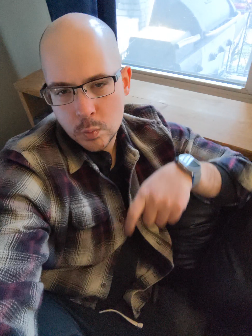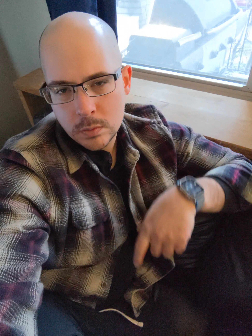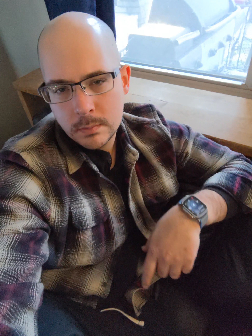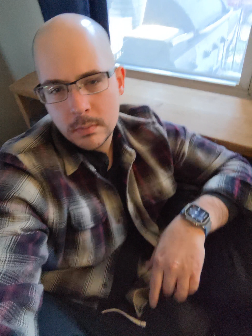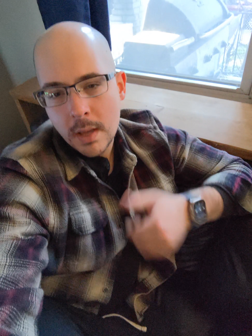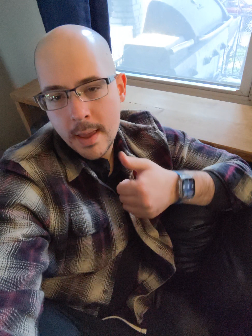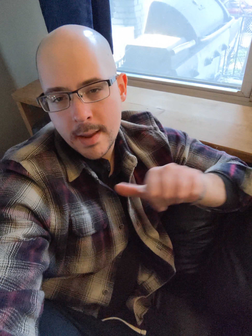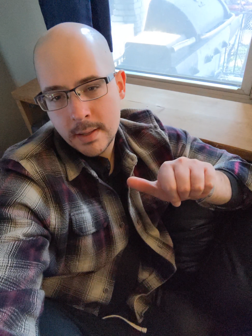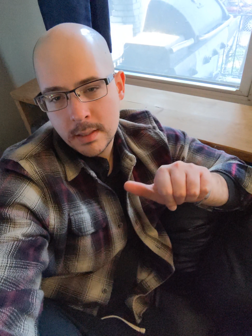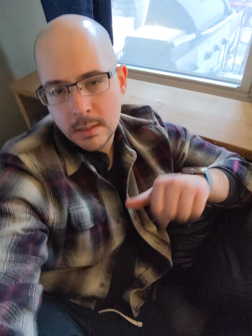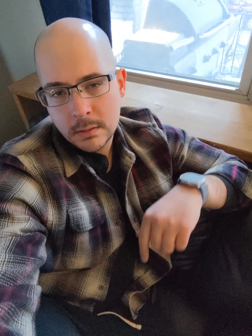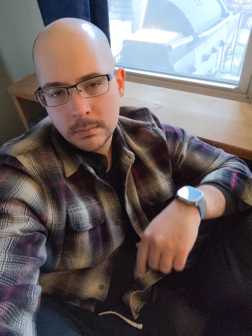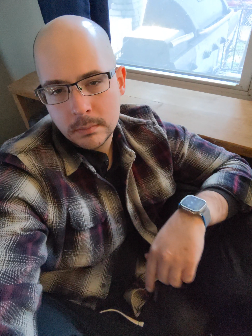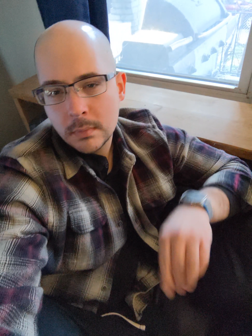any